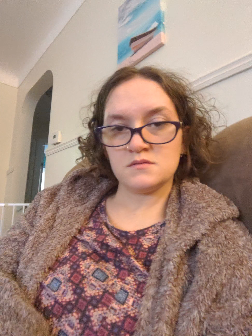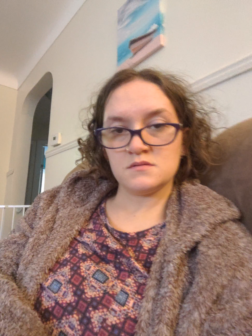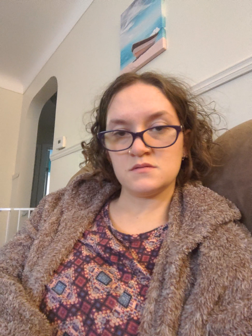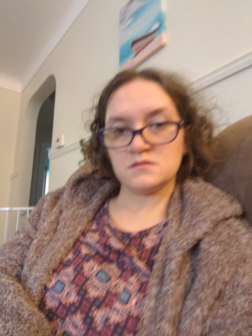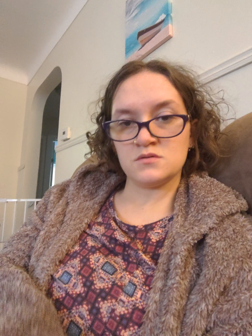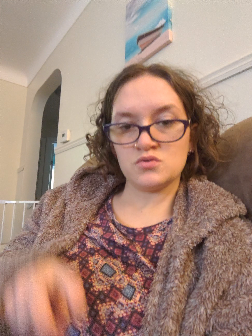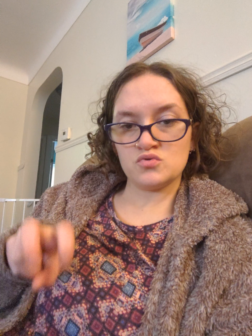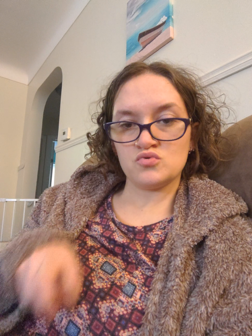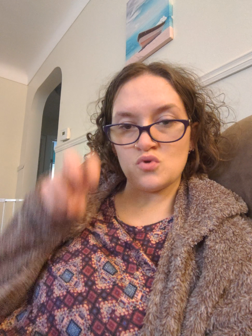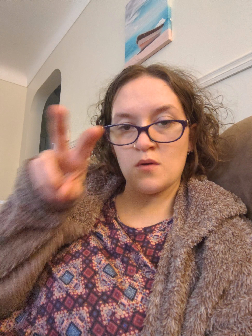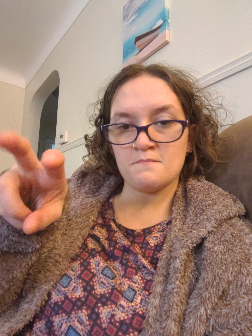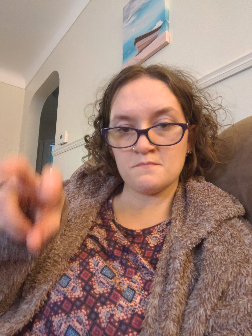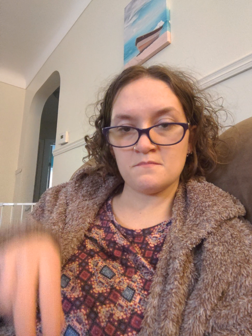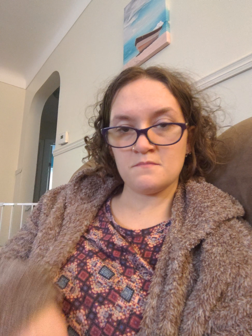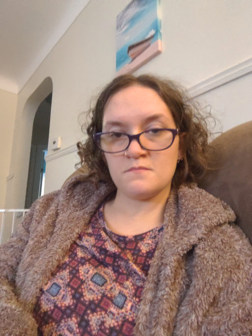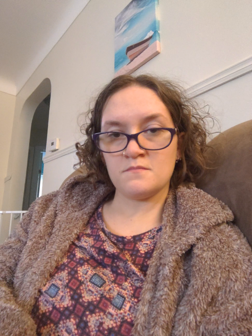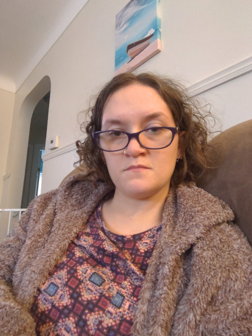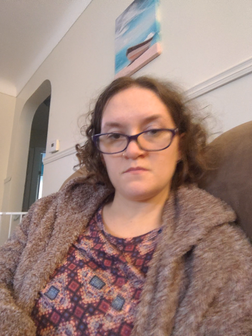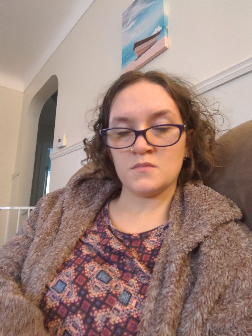jump